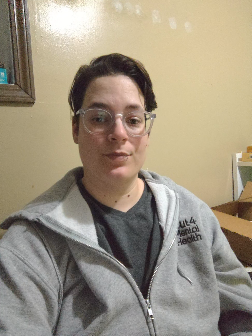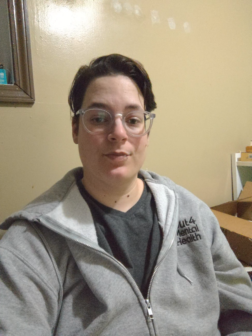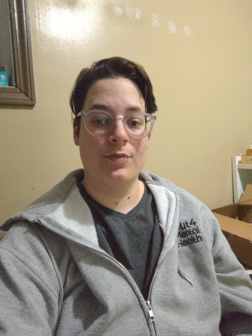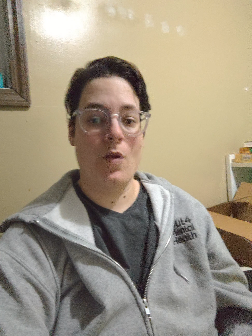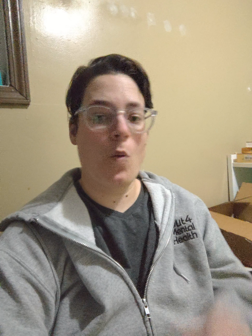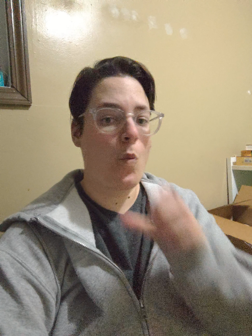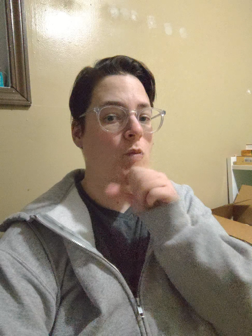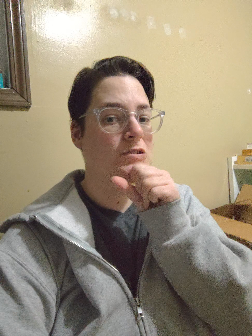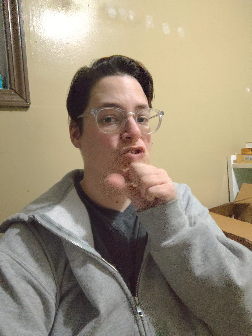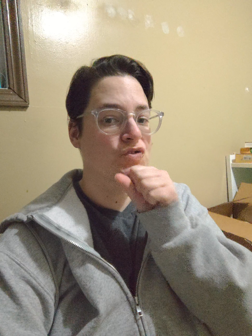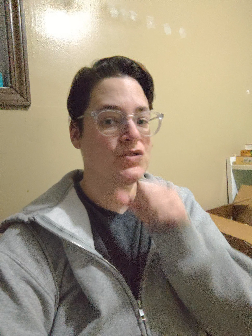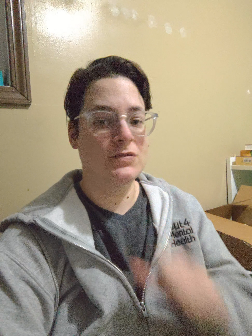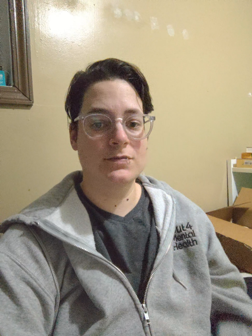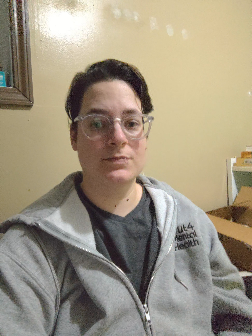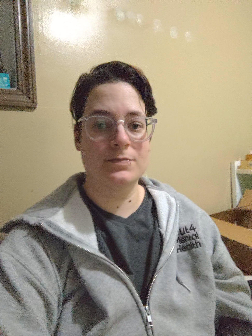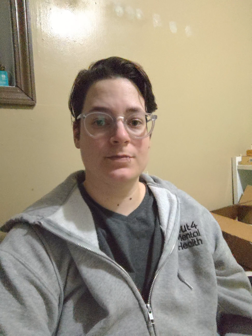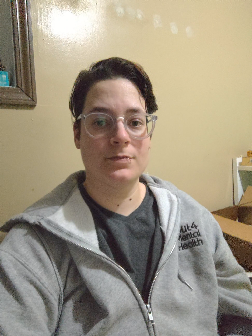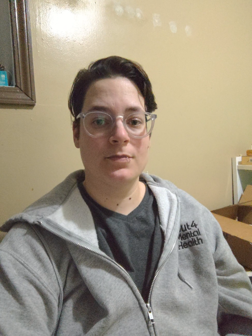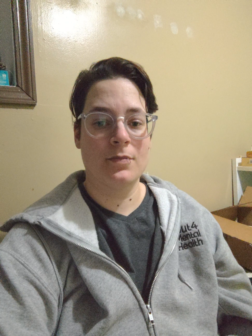orange